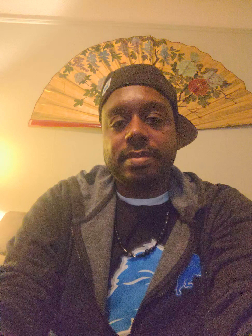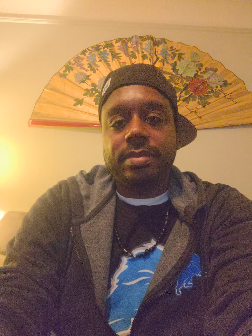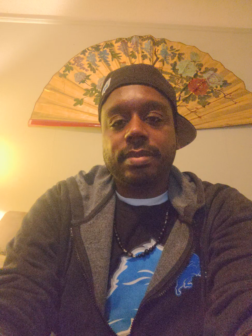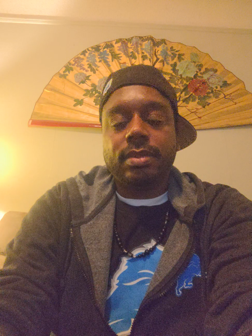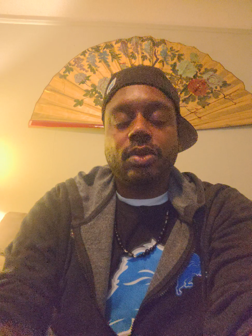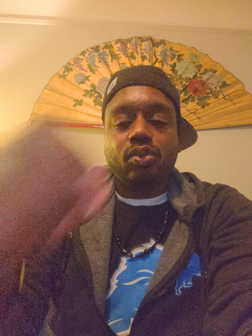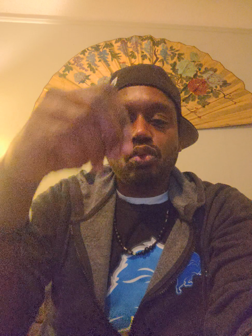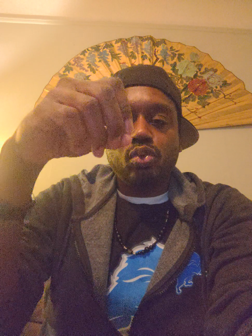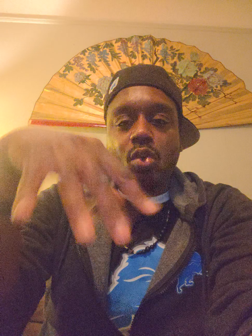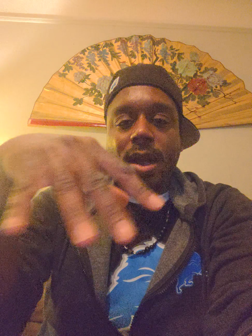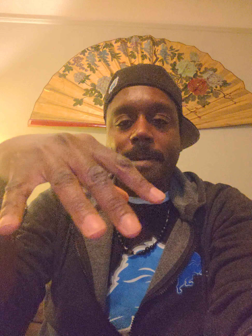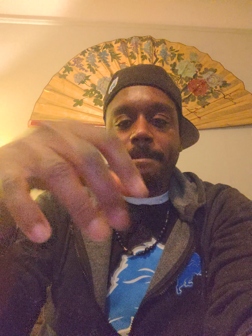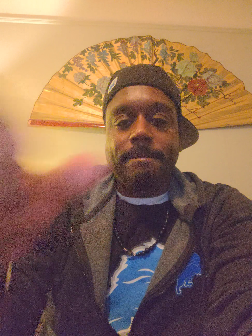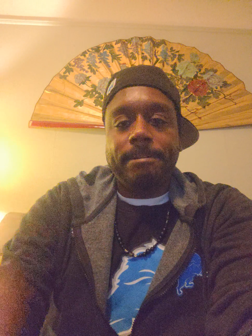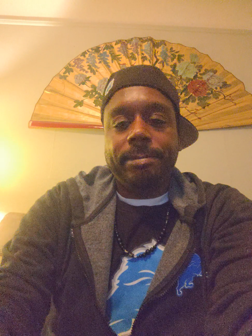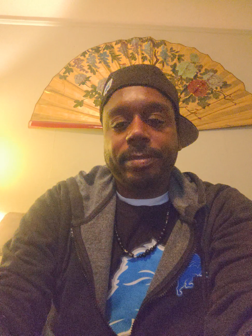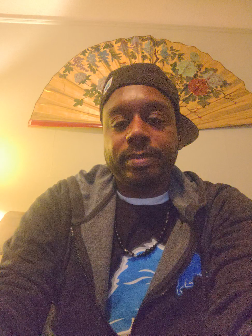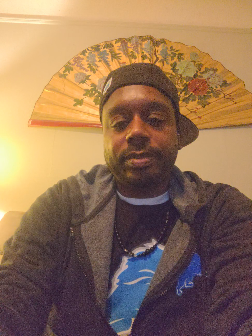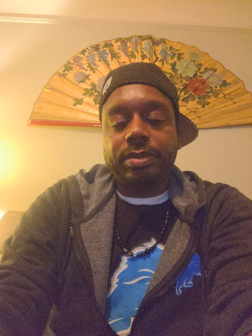drop